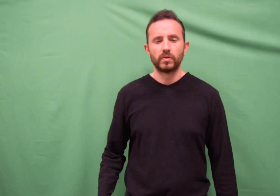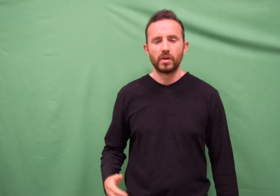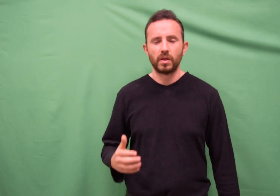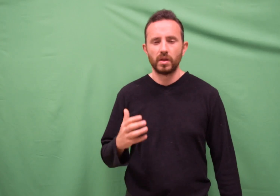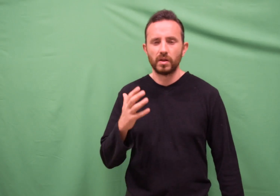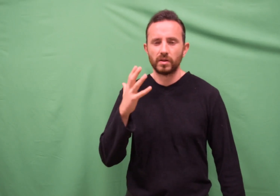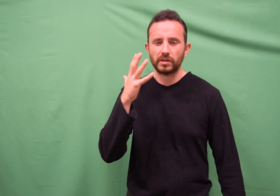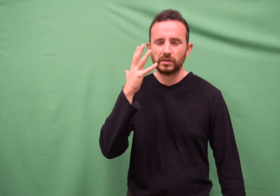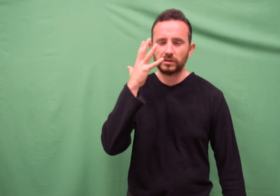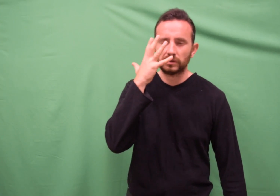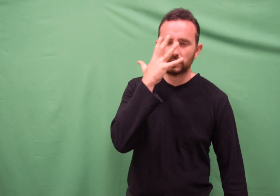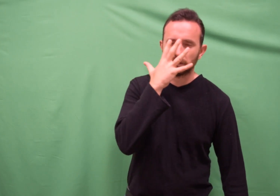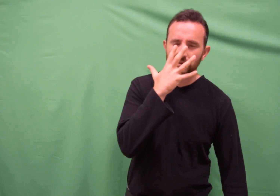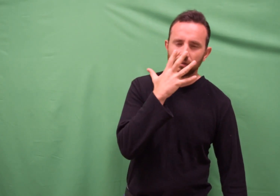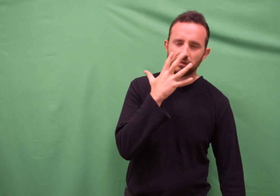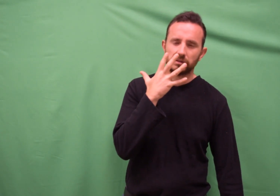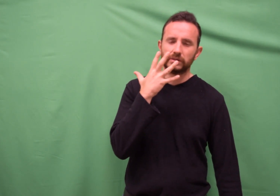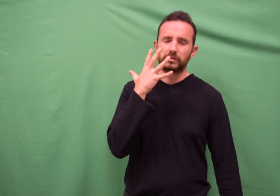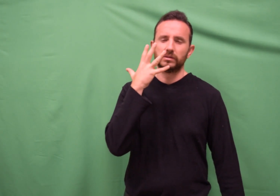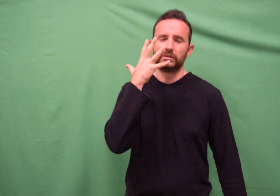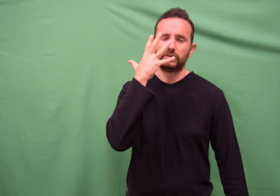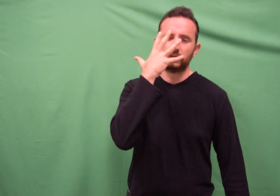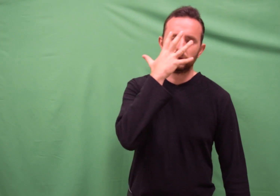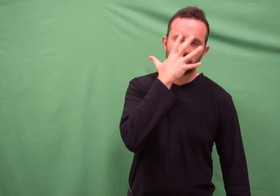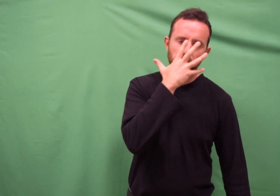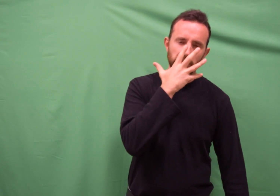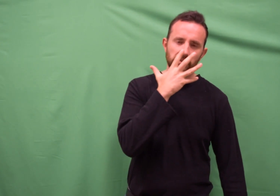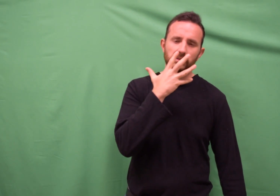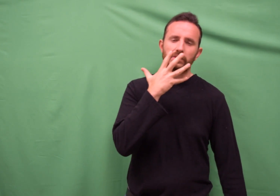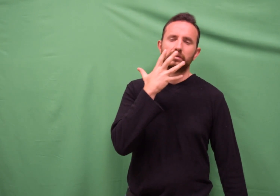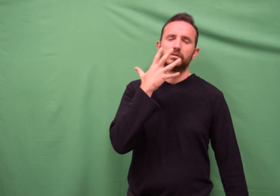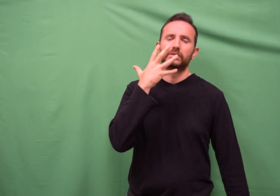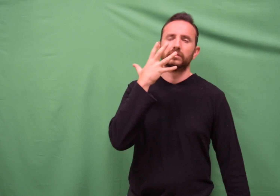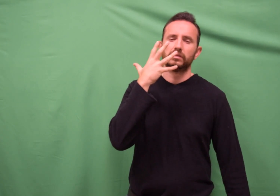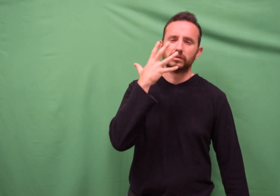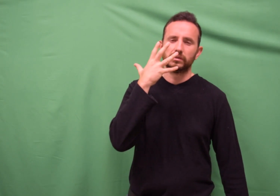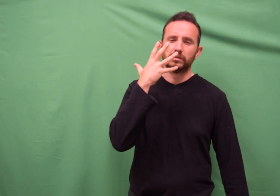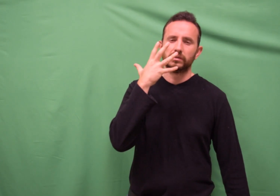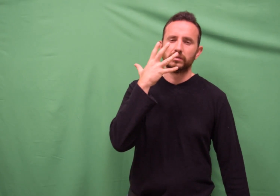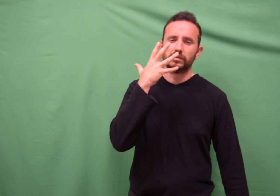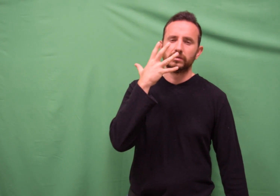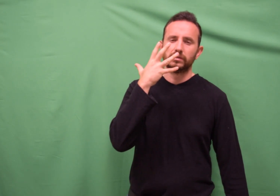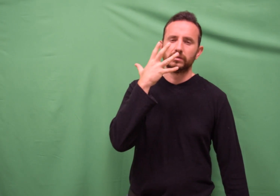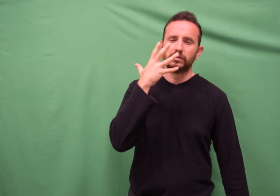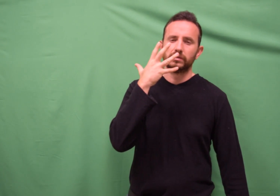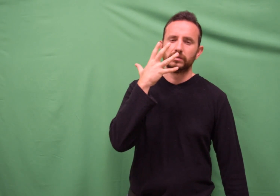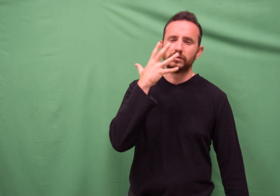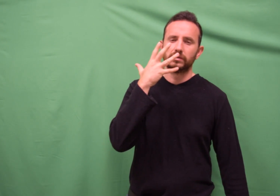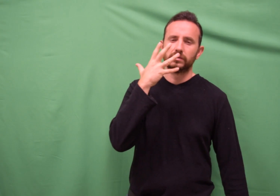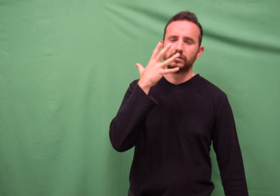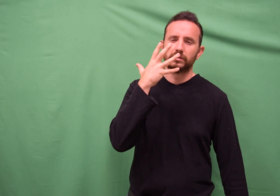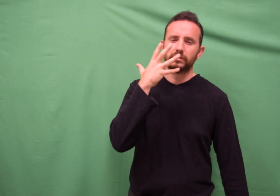mareado